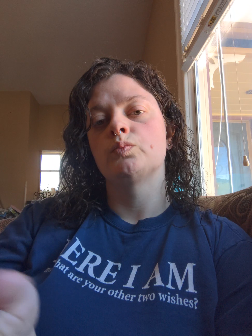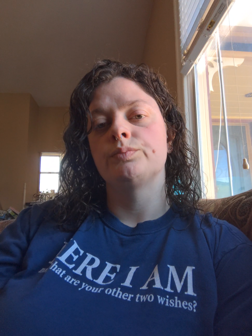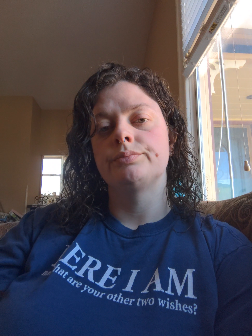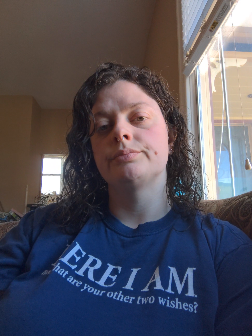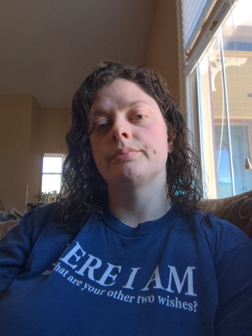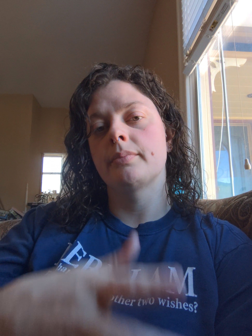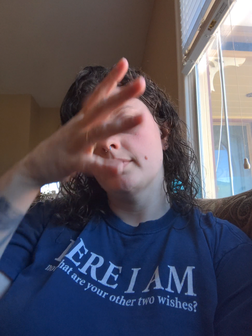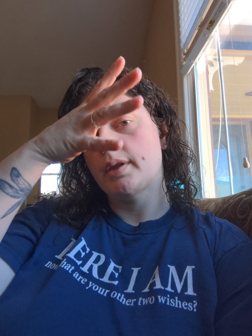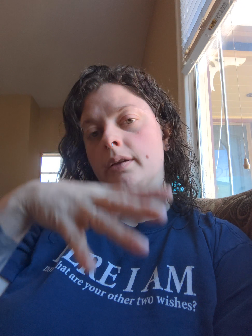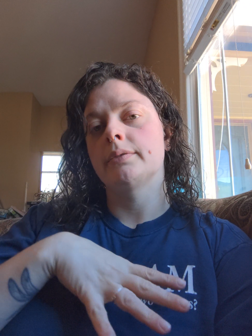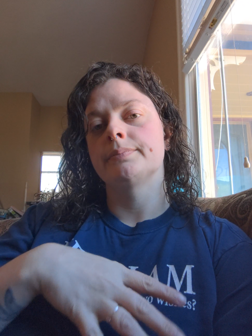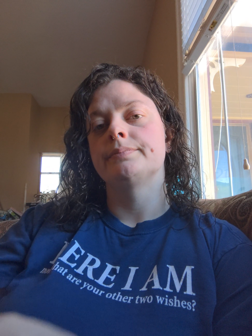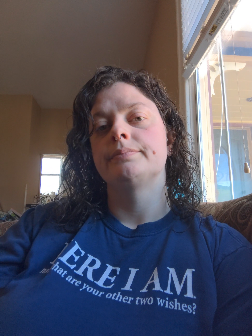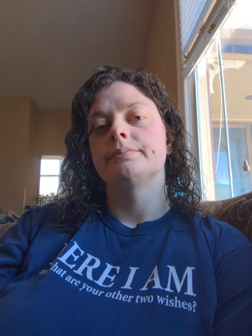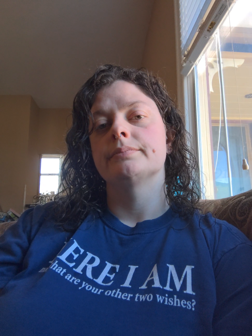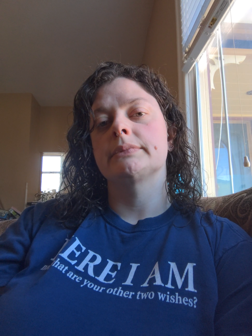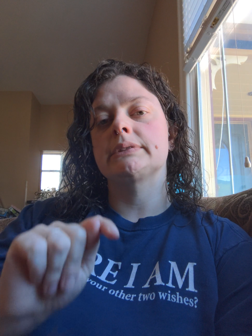man